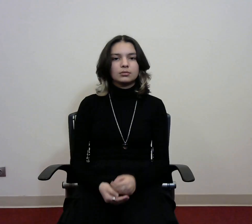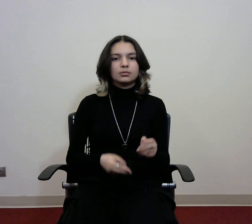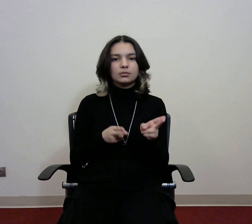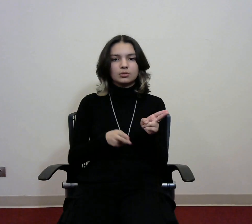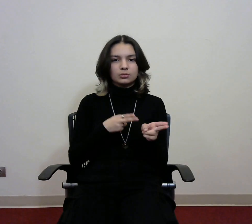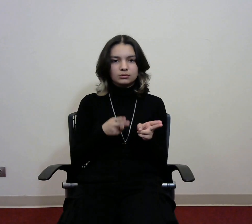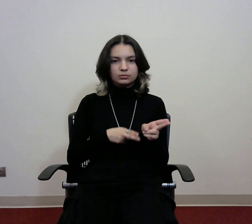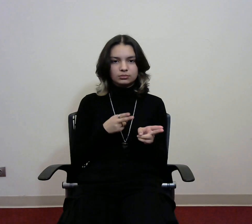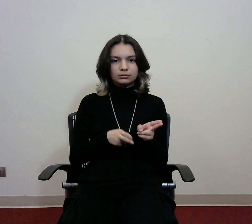qatar